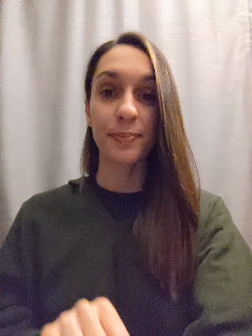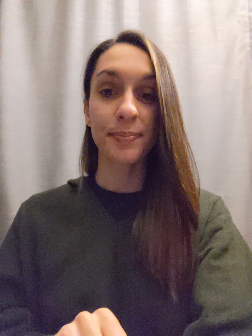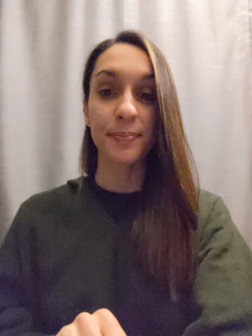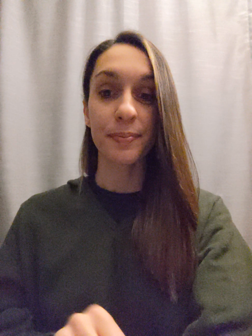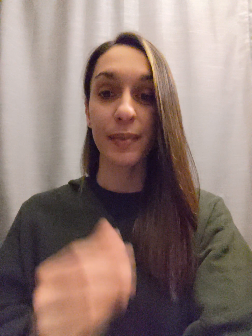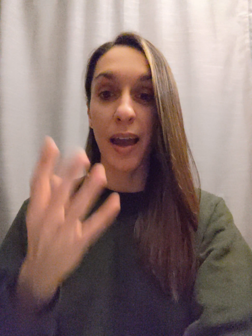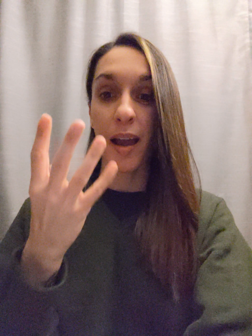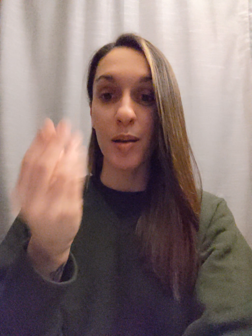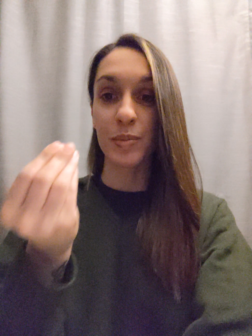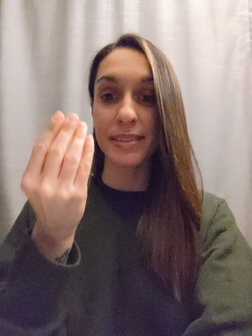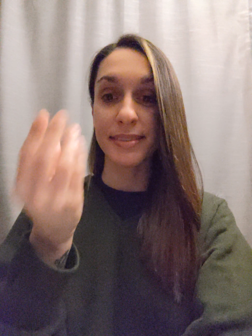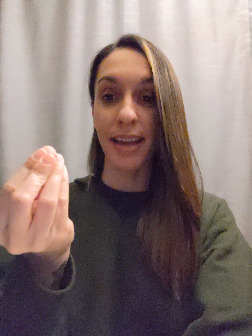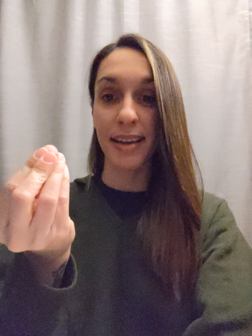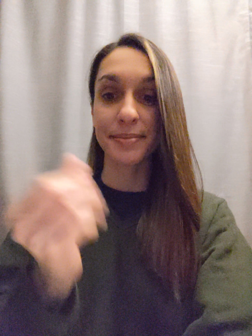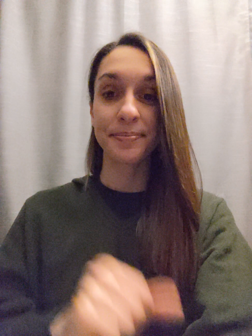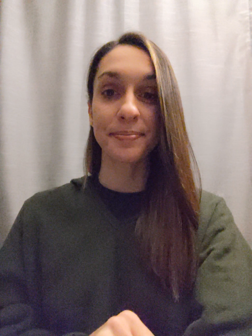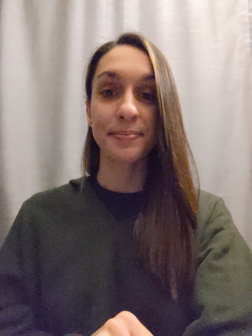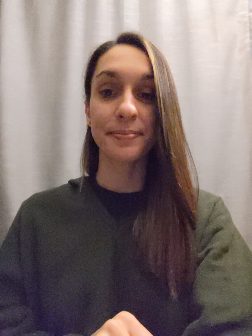outside